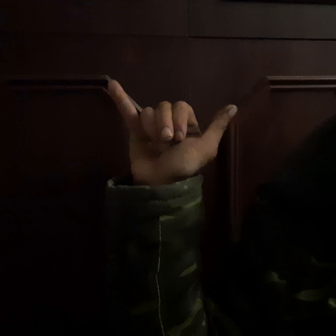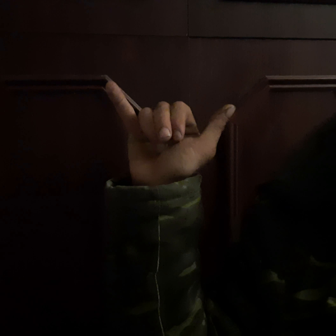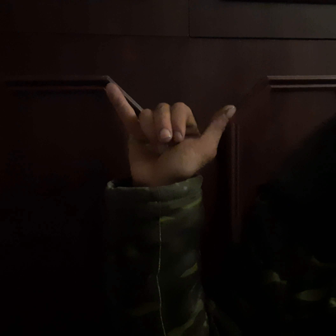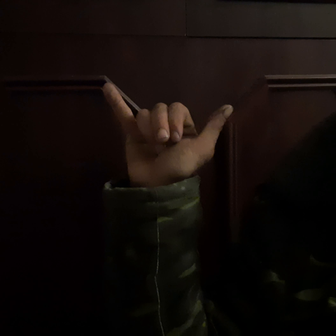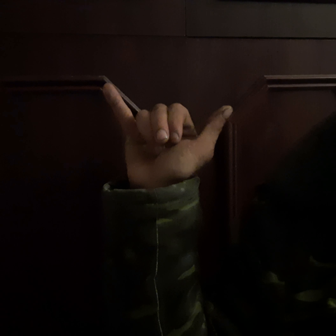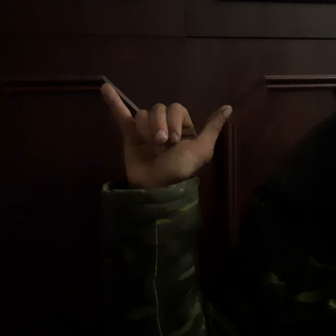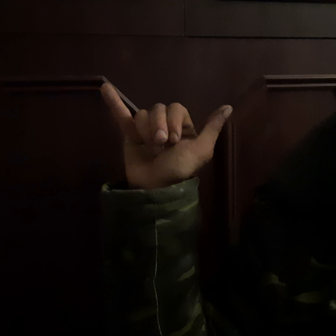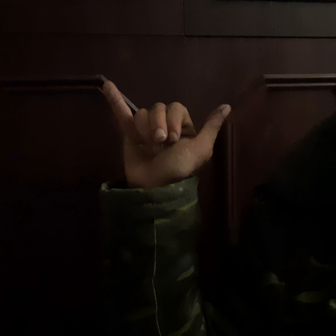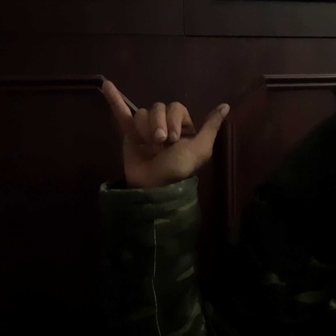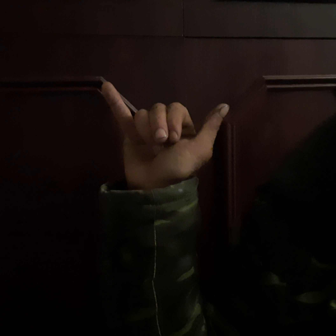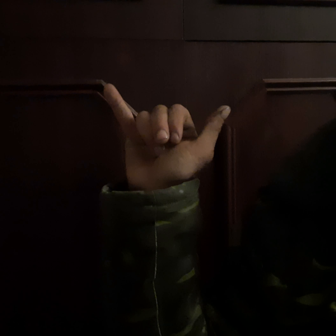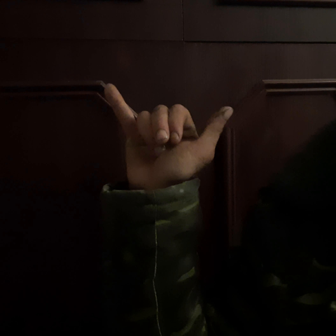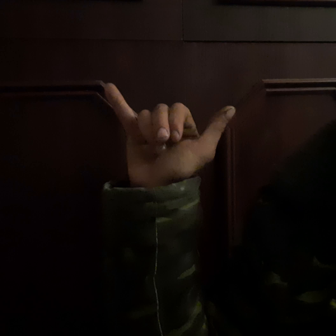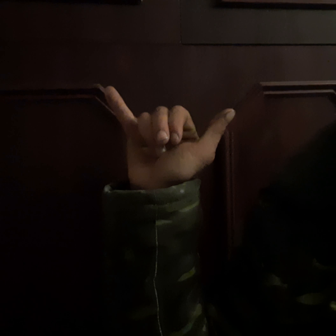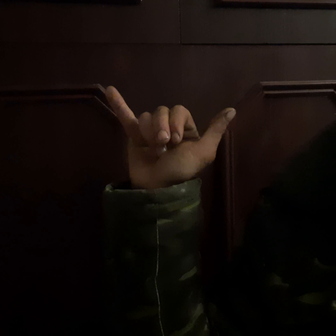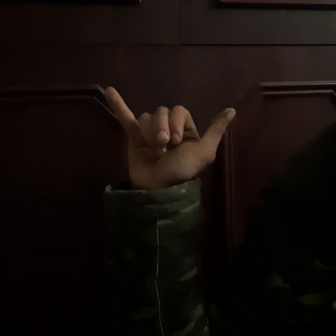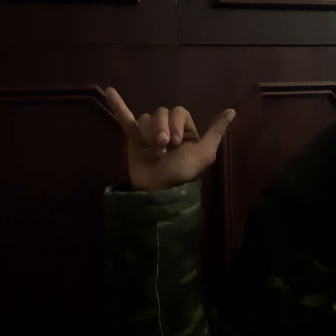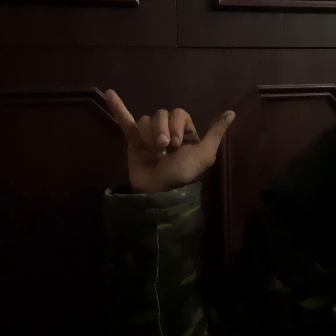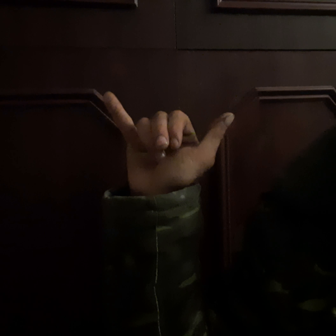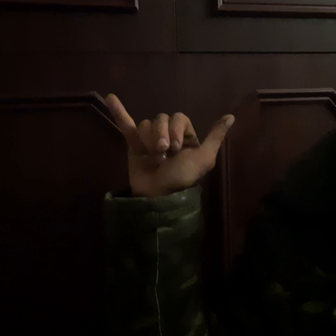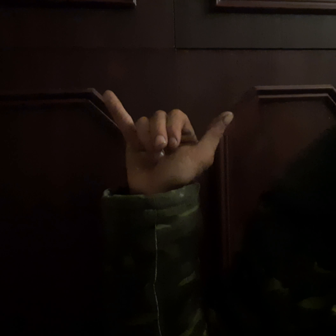У